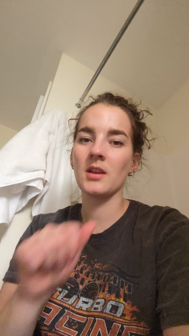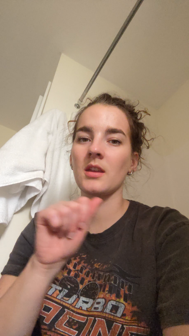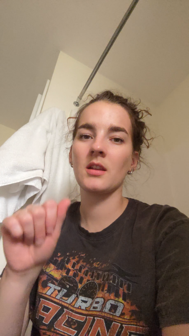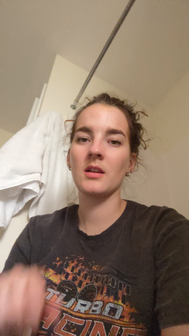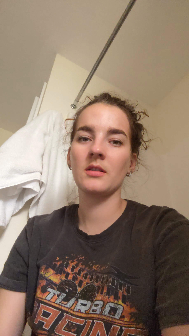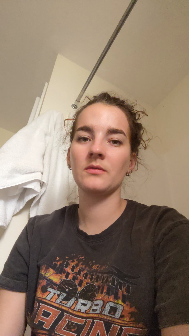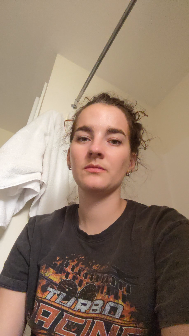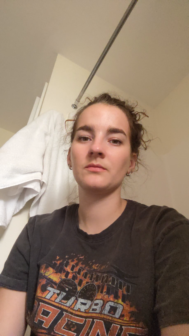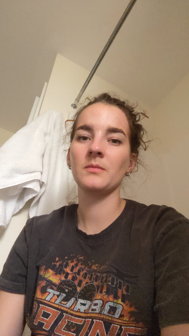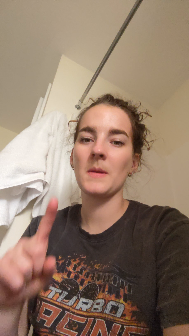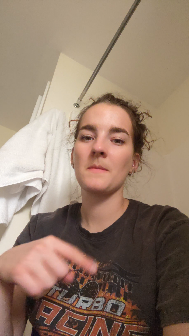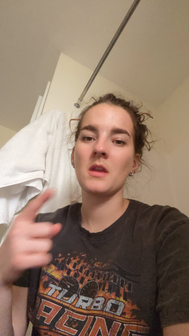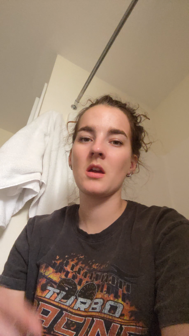about